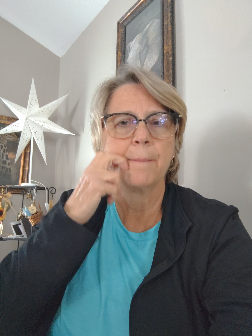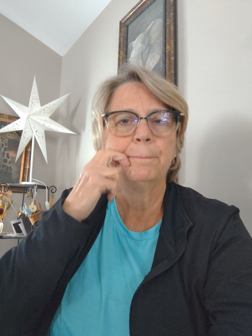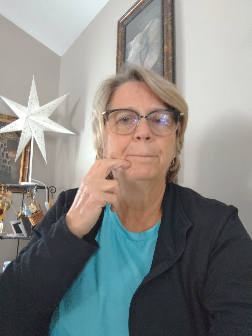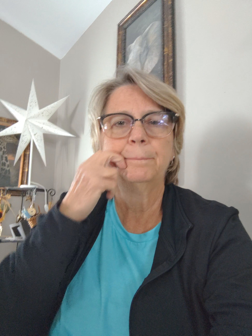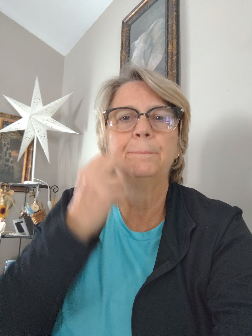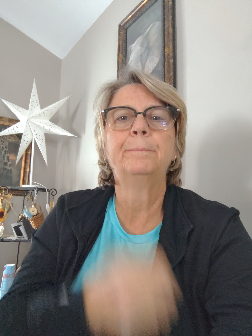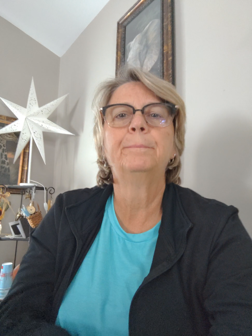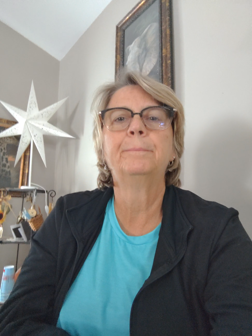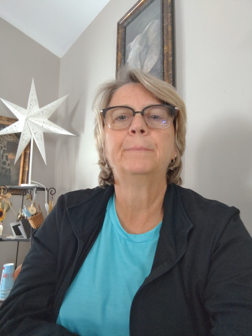gum